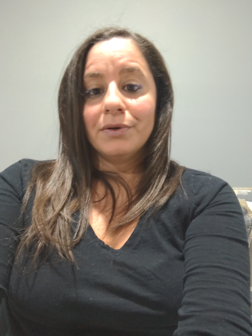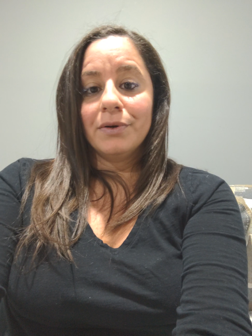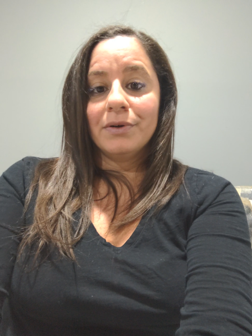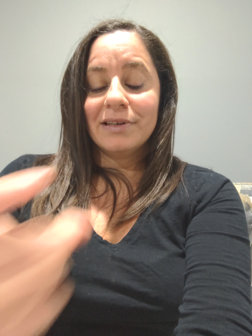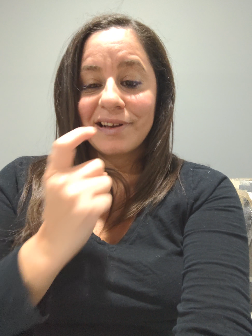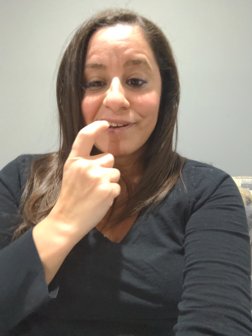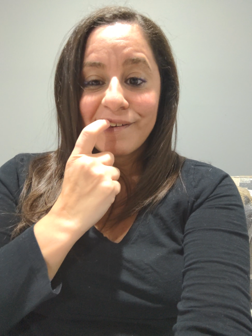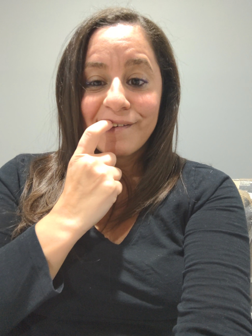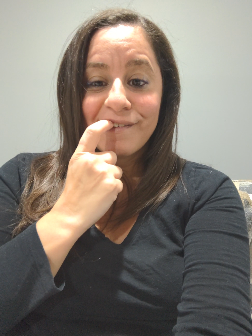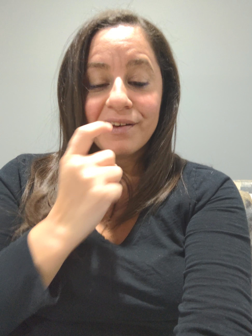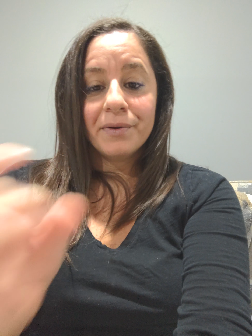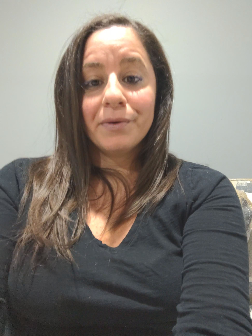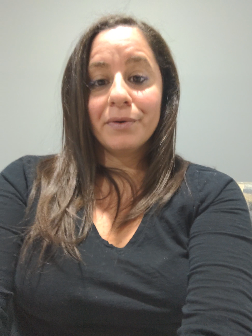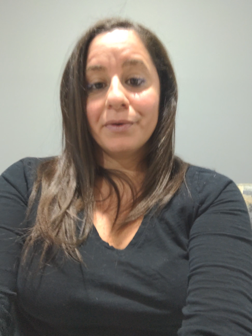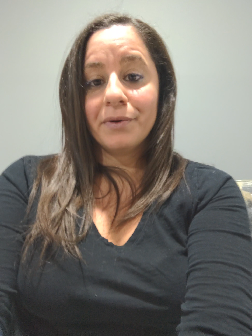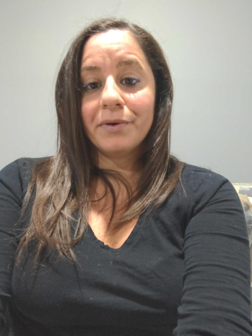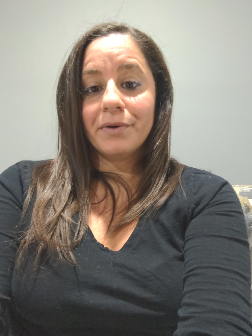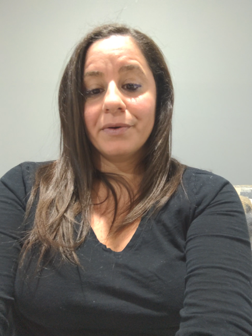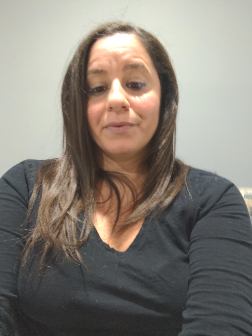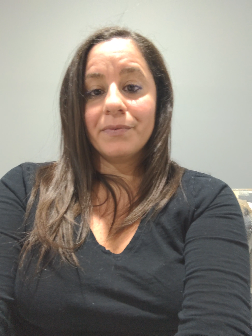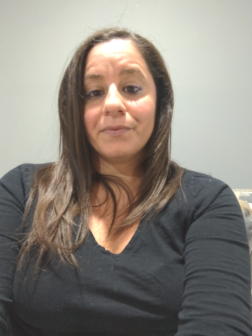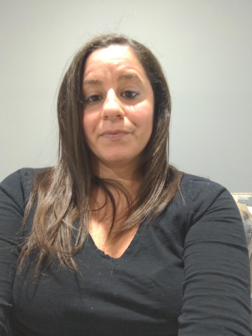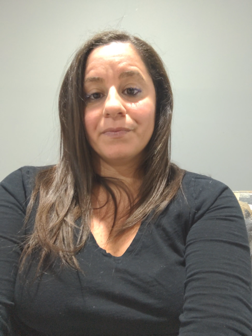tooth